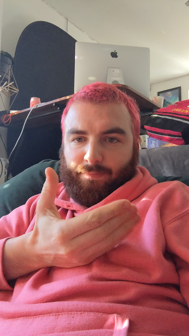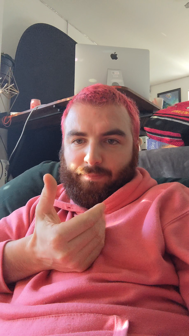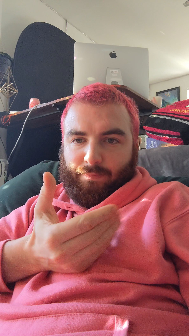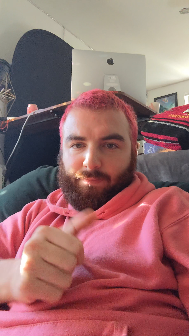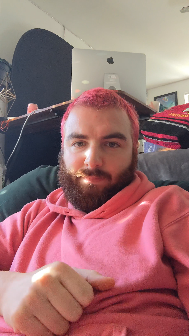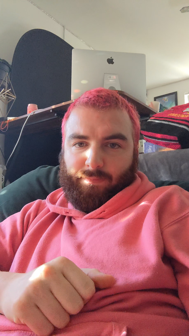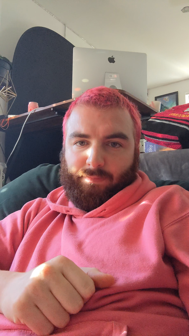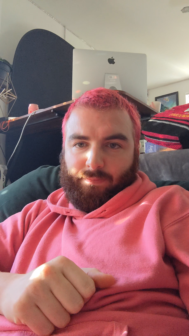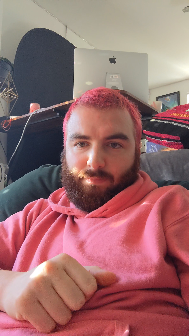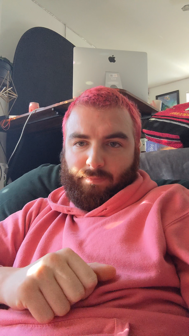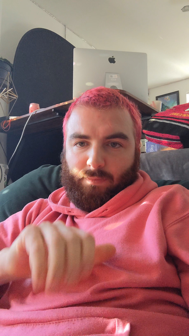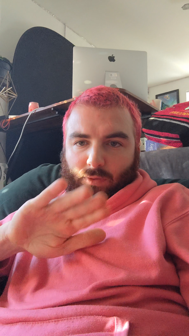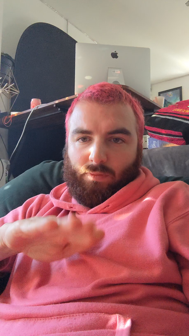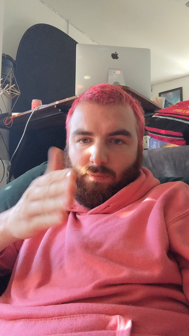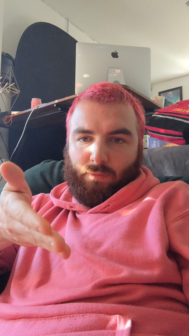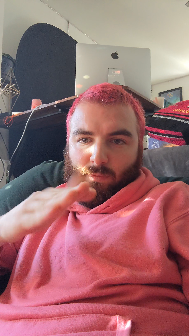cook